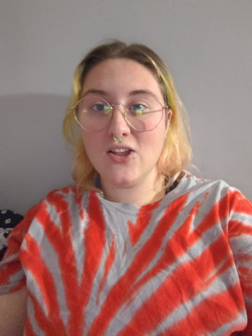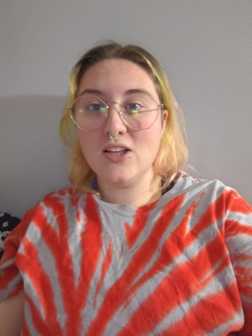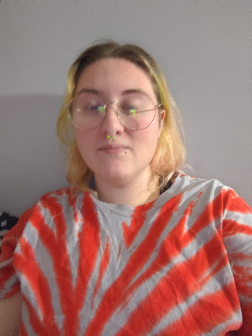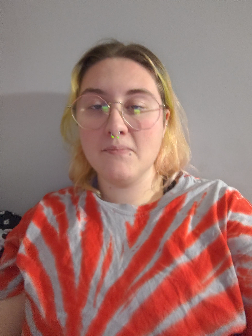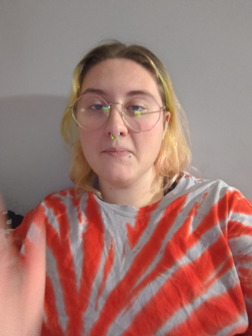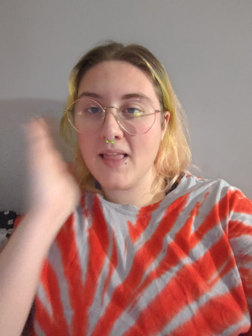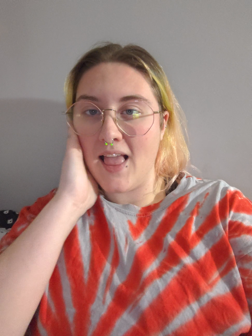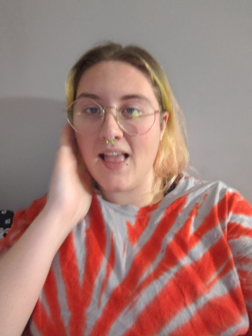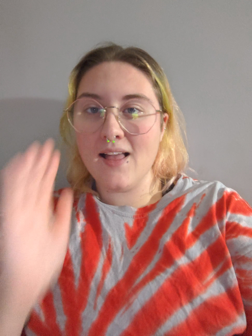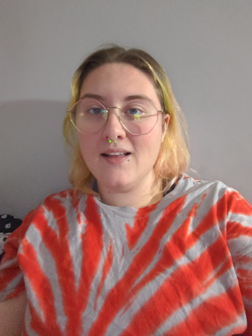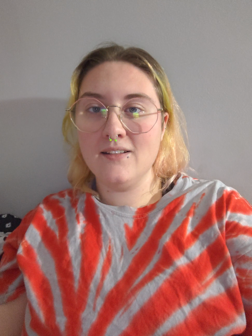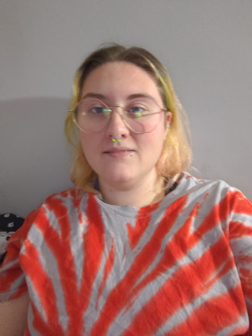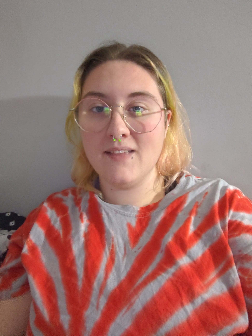bed